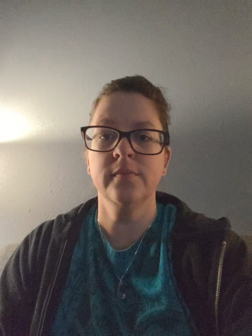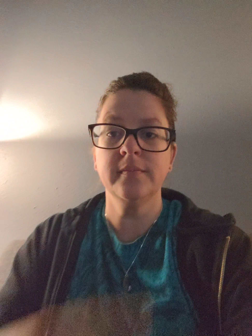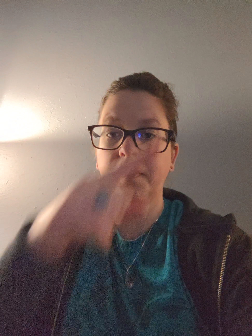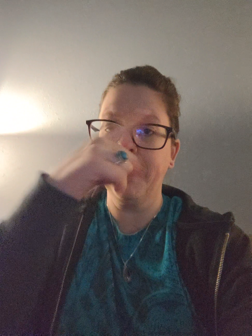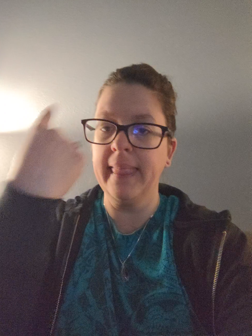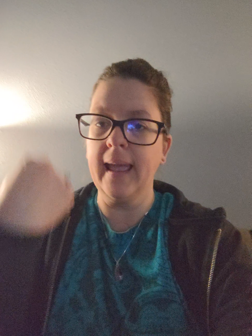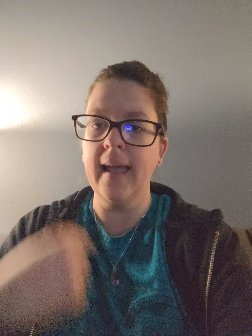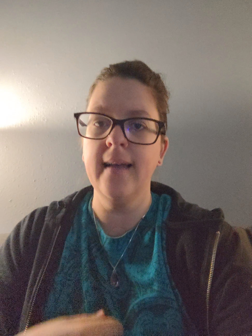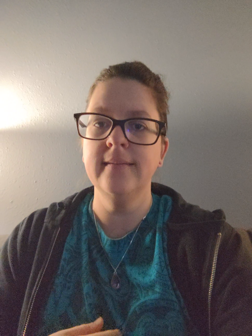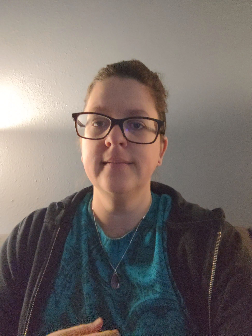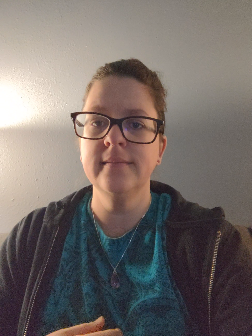black